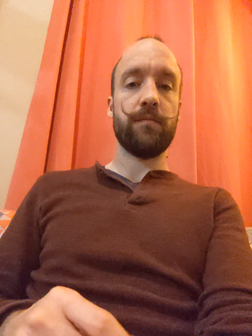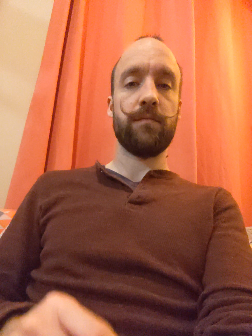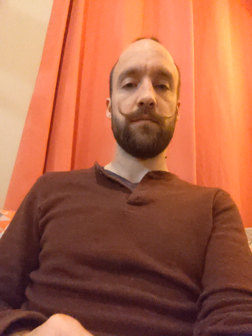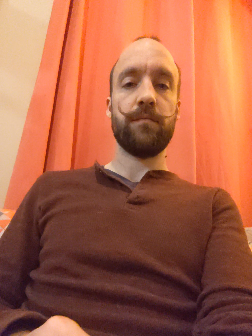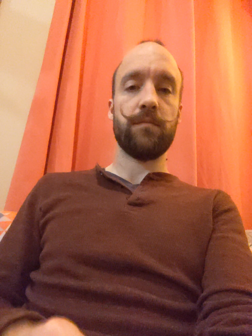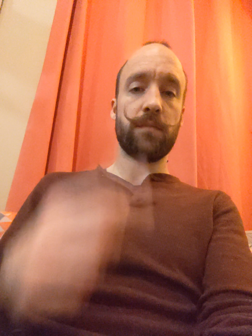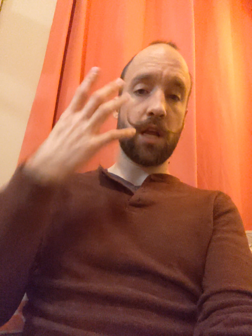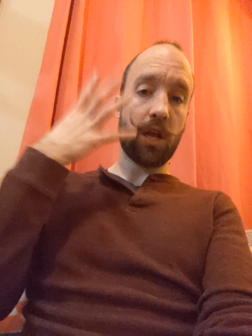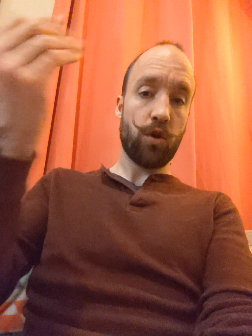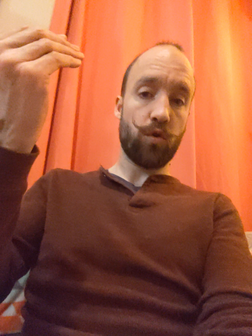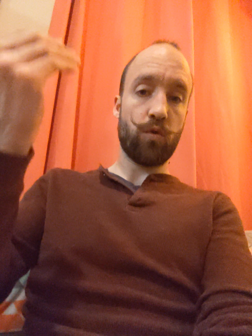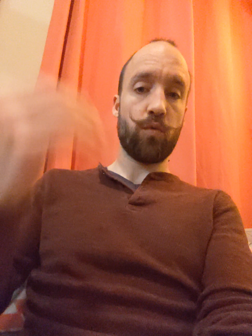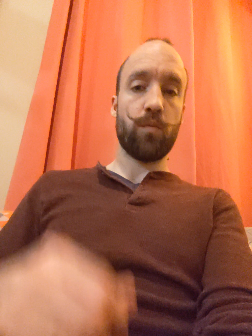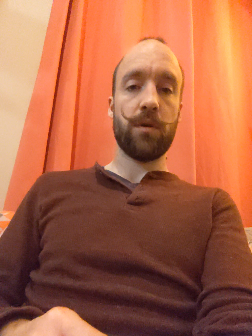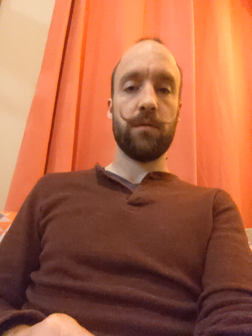go